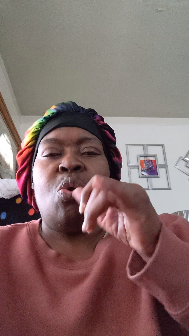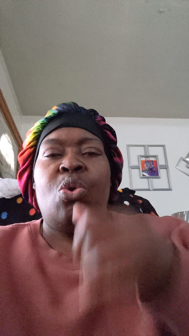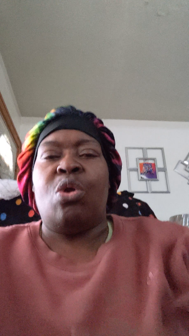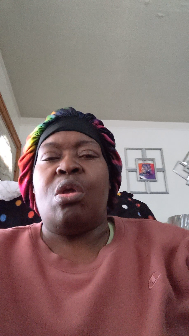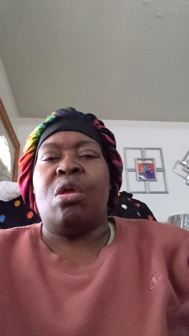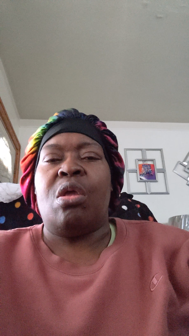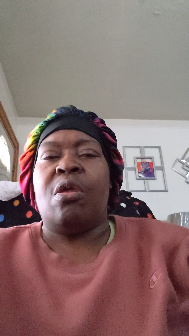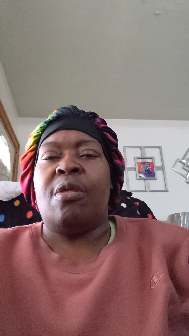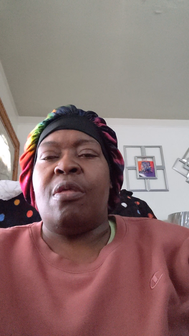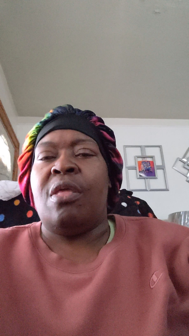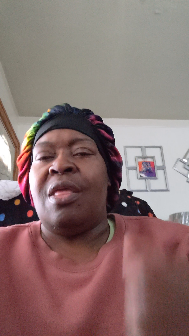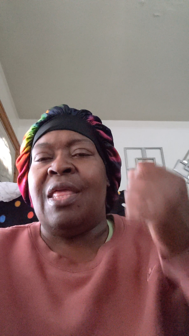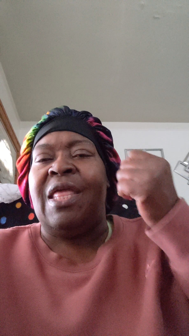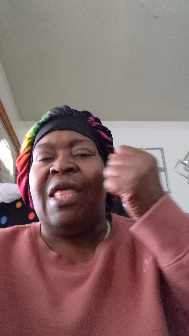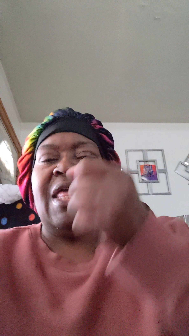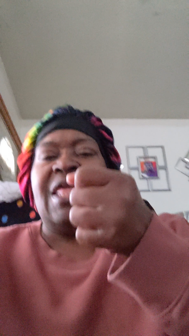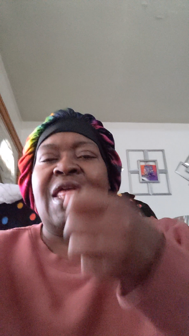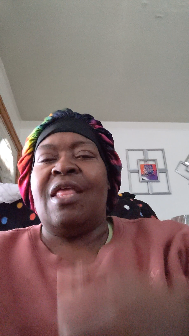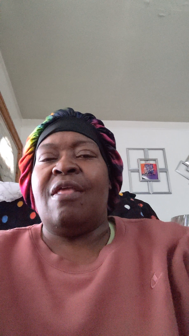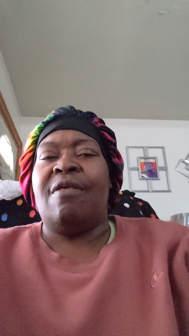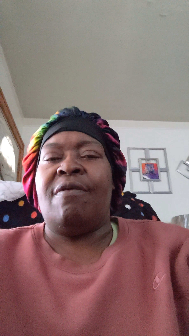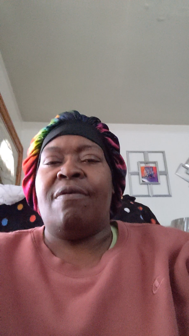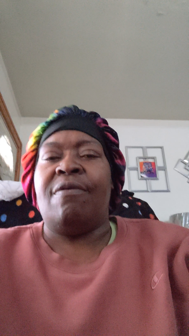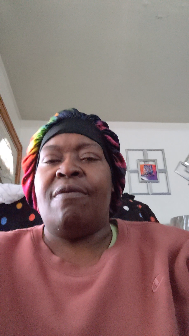hit